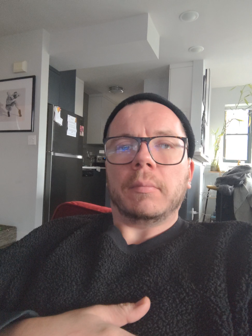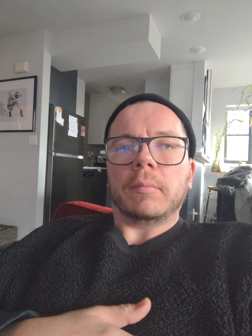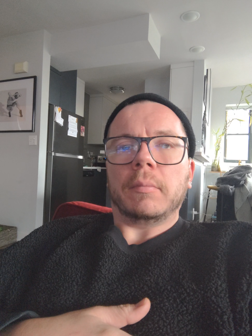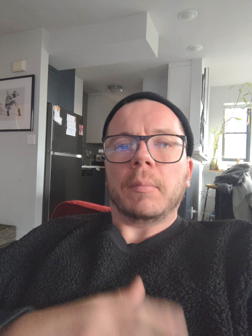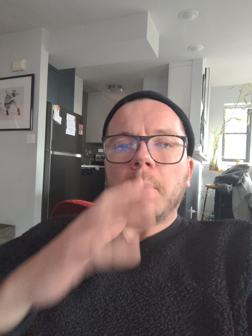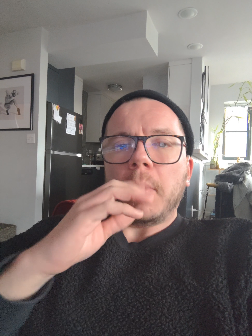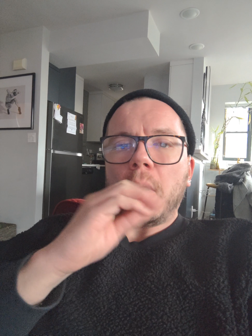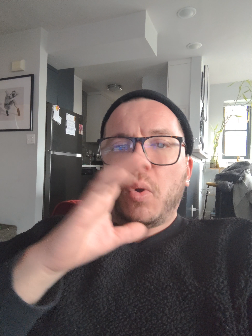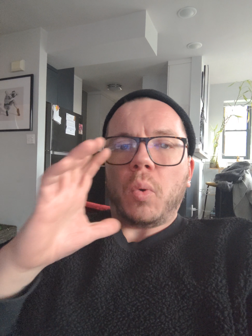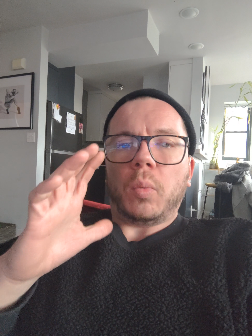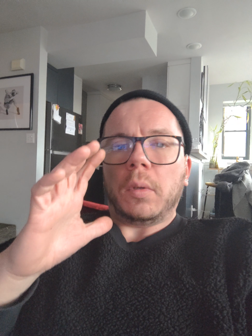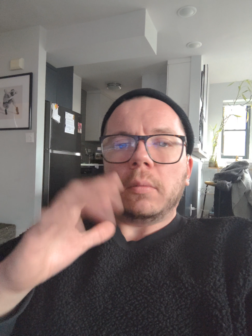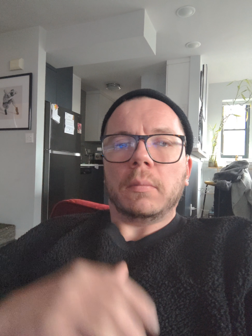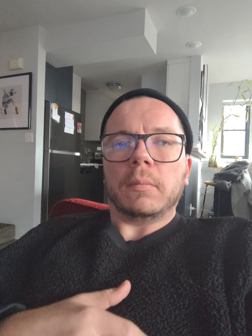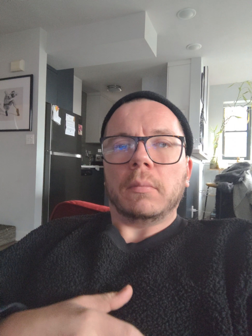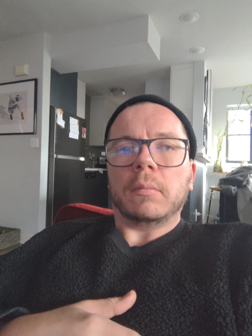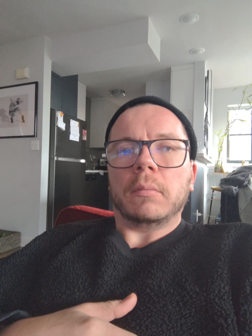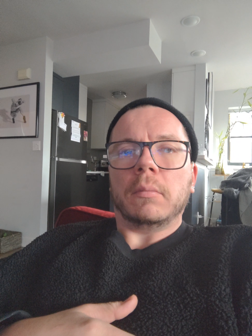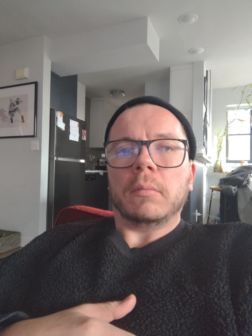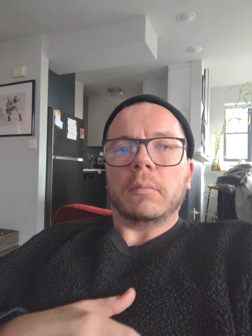balloon